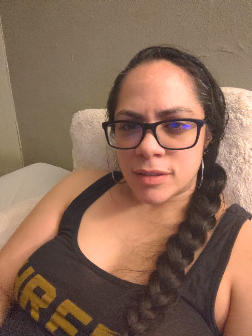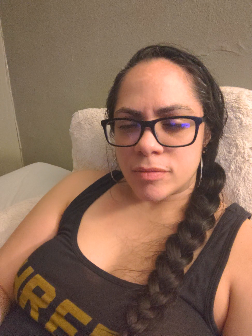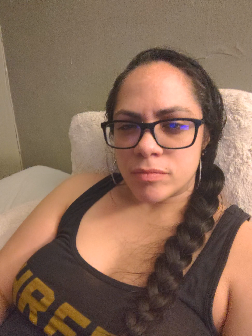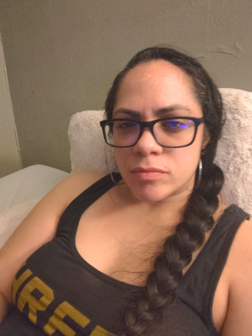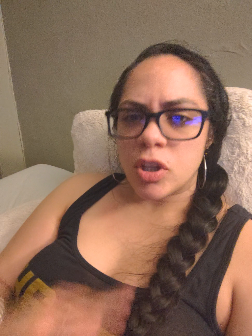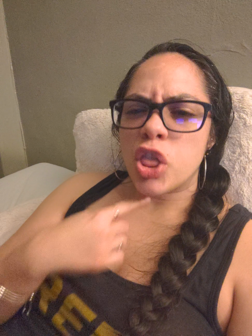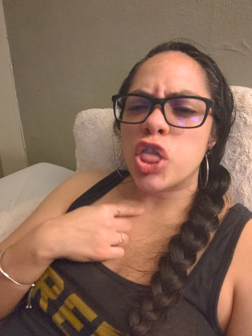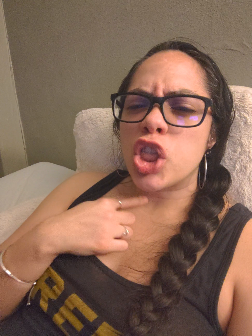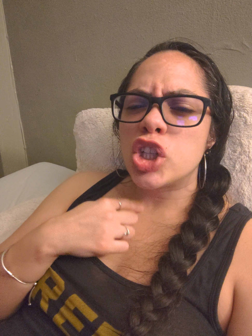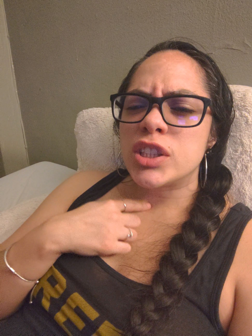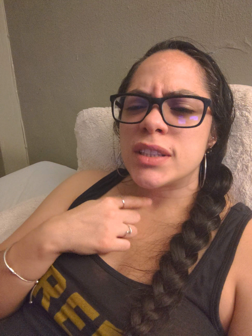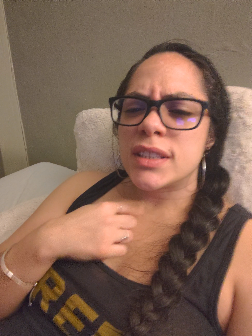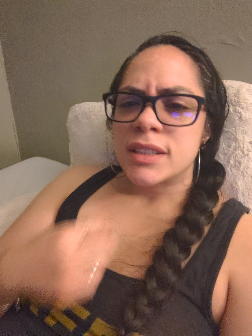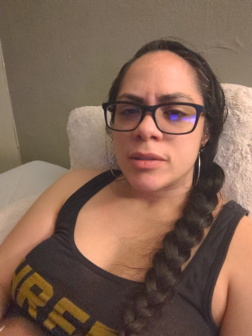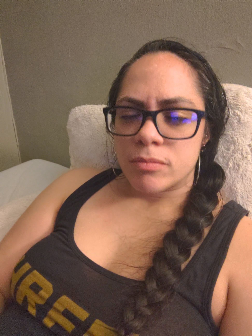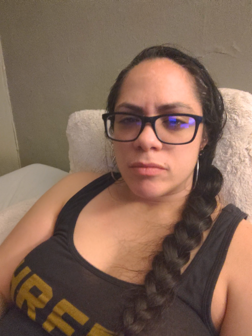thirsty